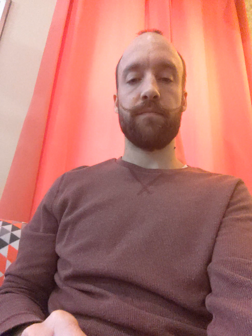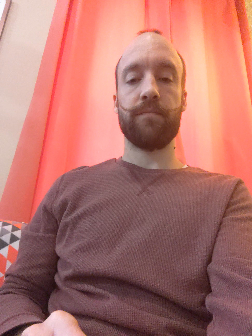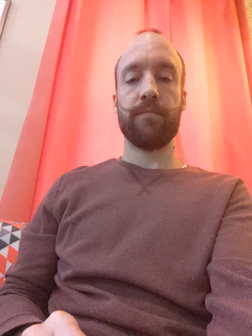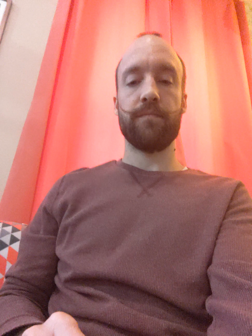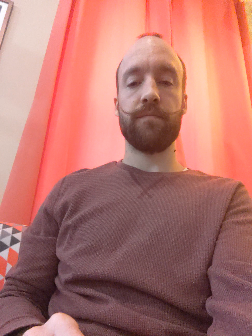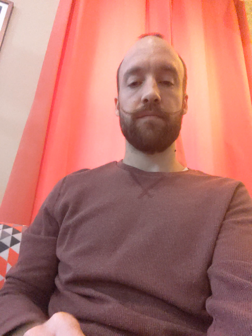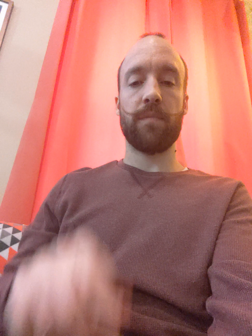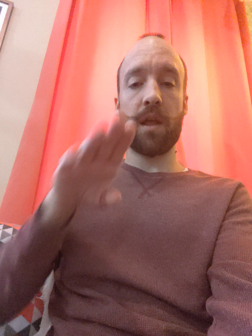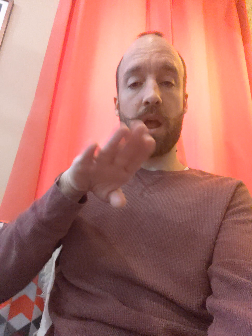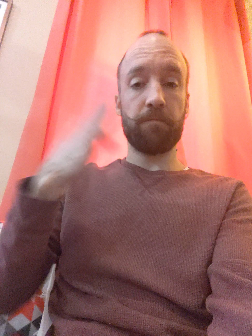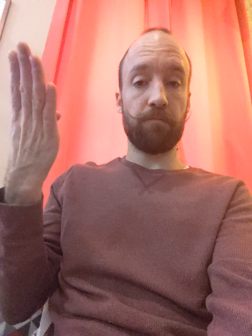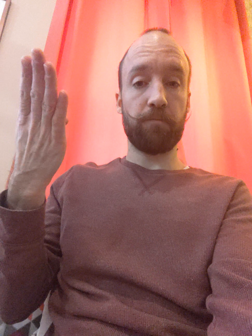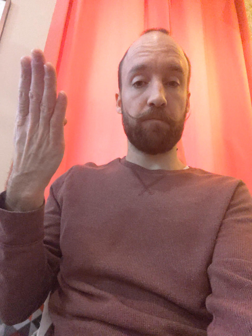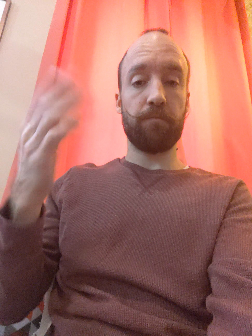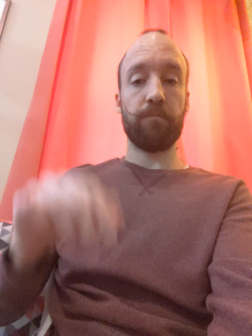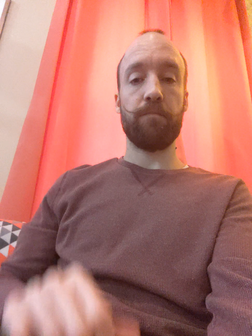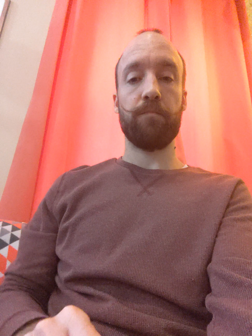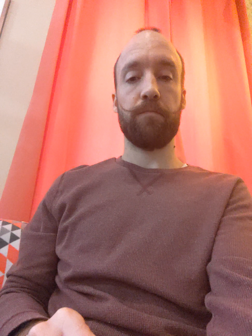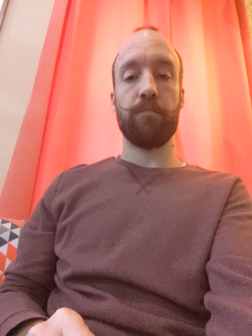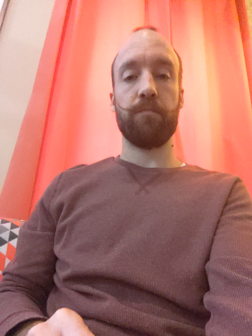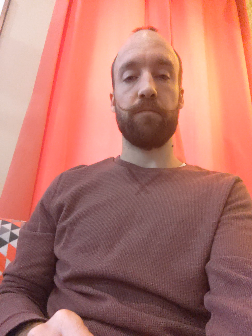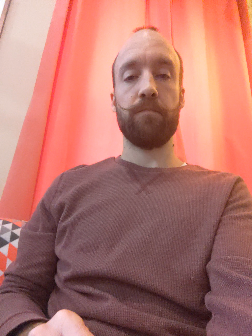open